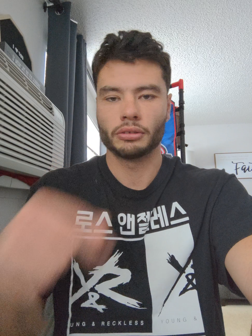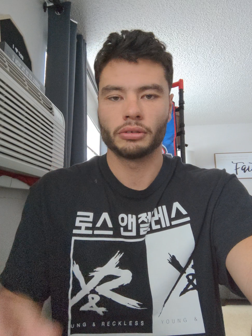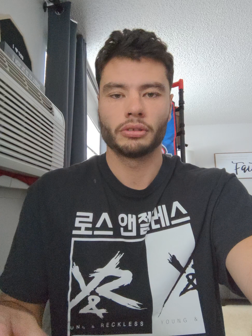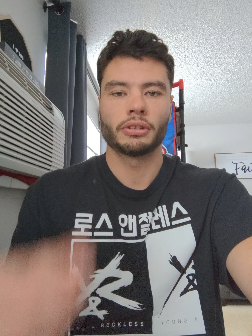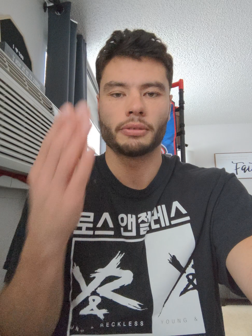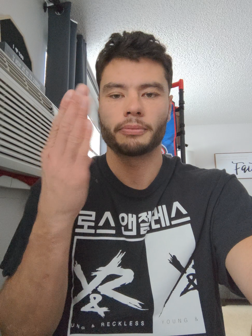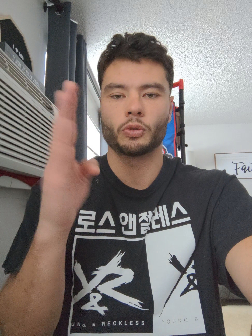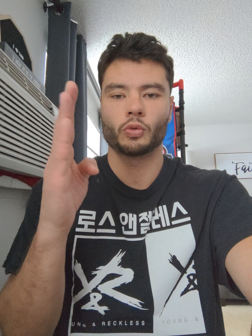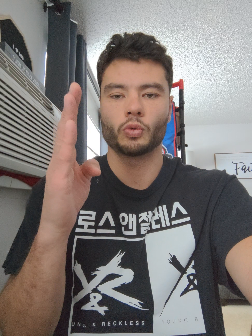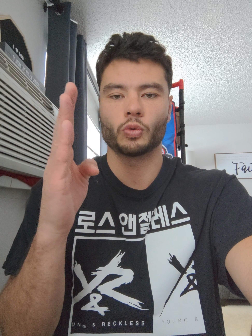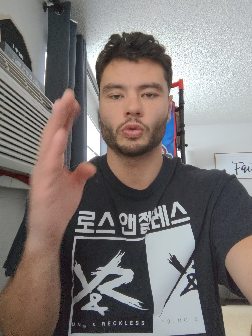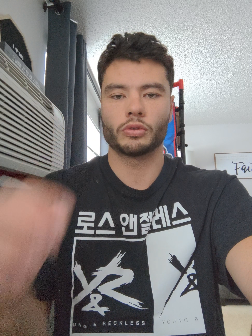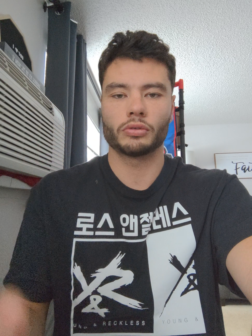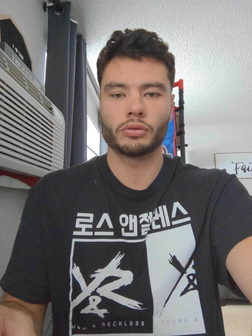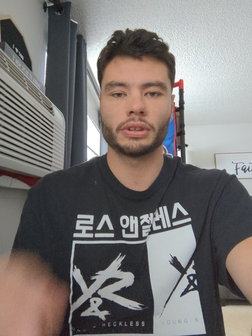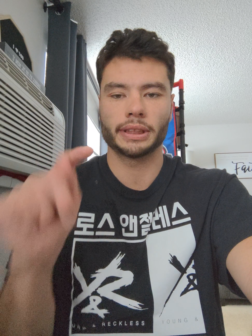blue